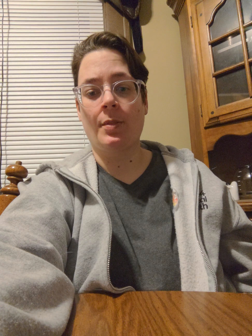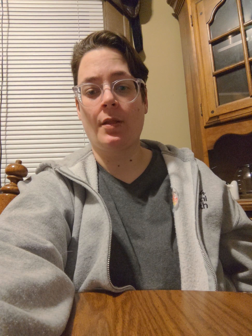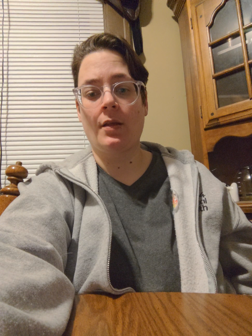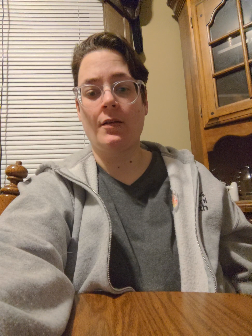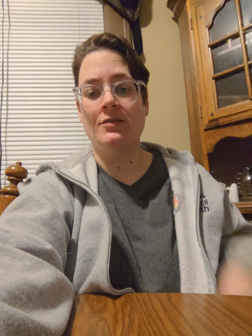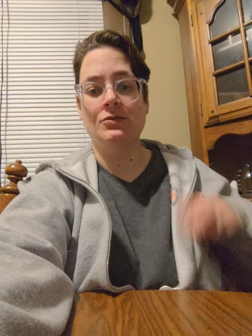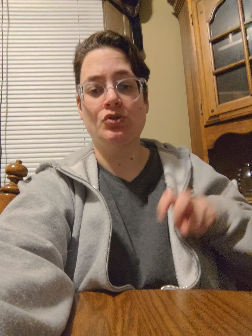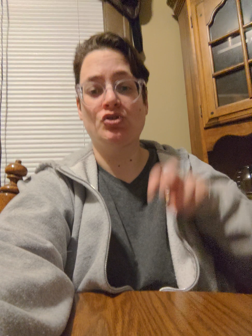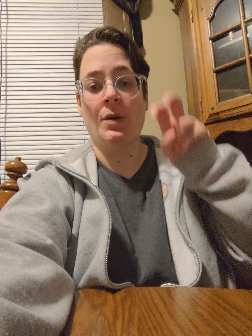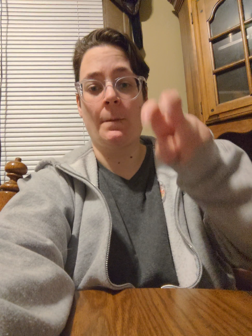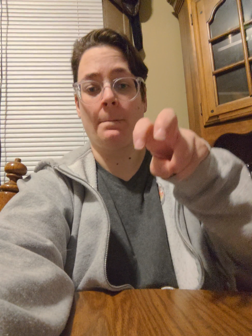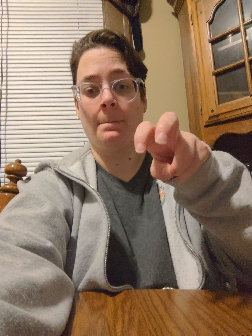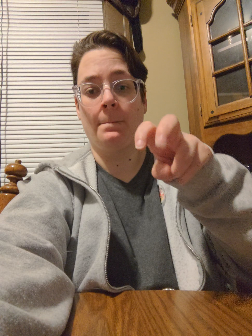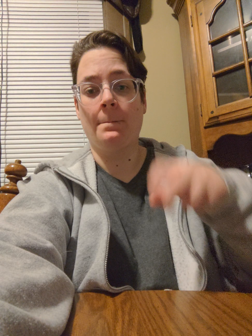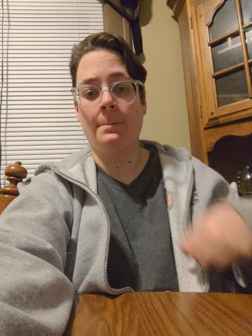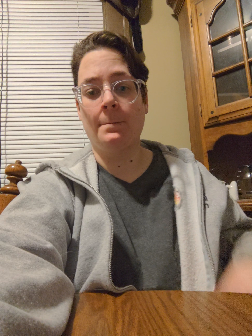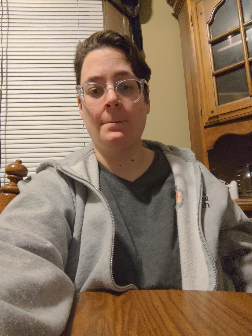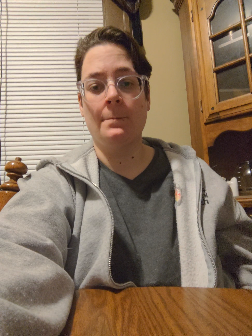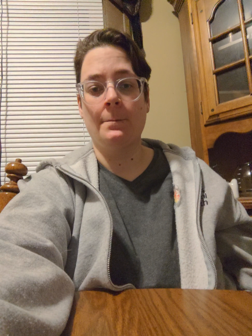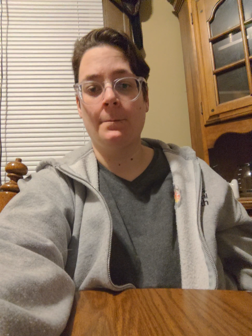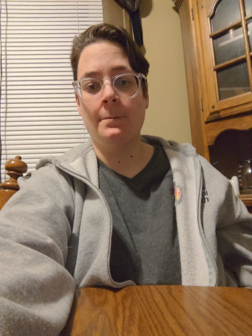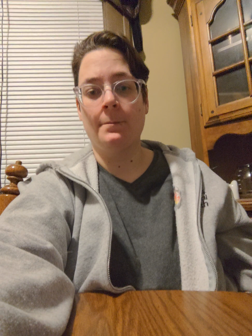jump